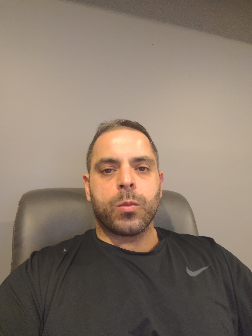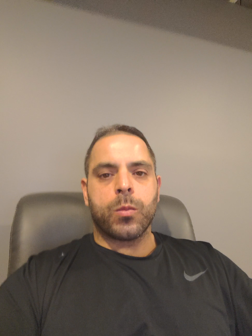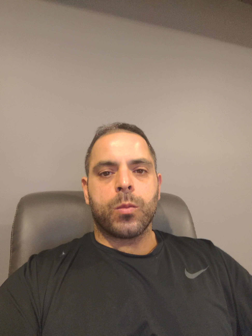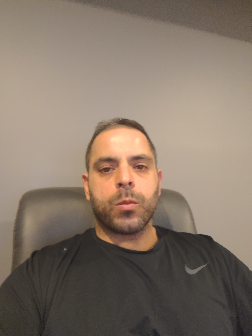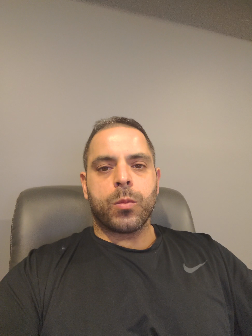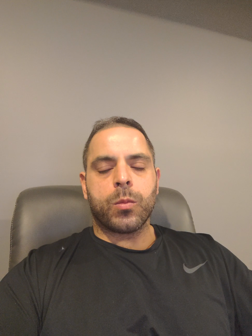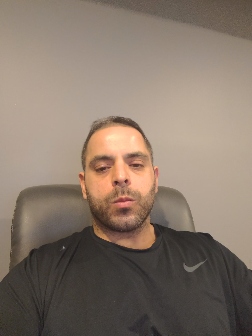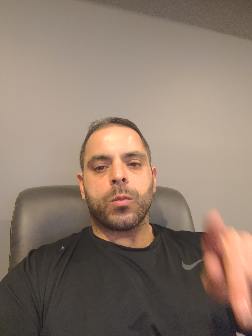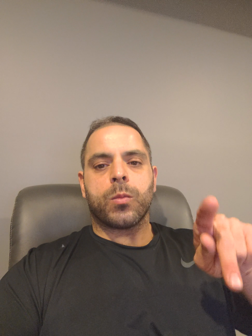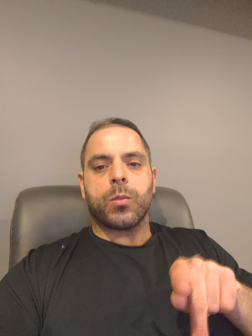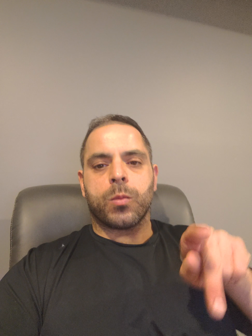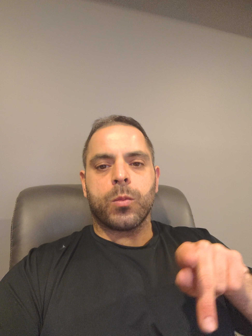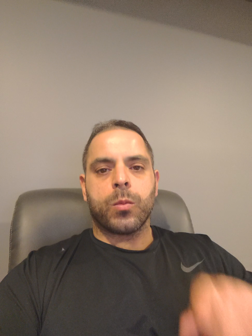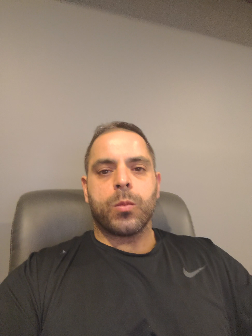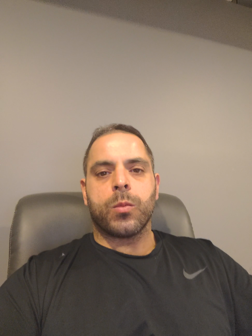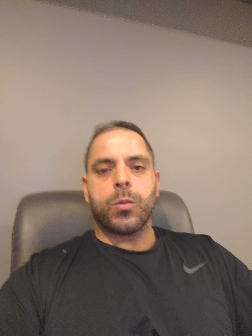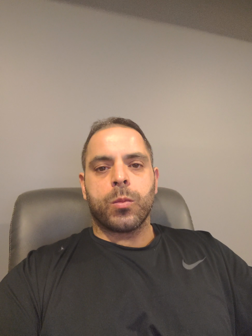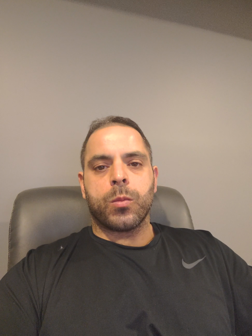puppy